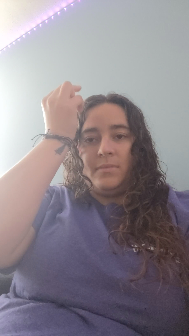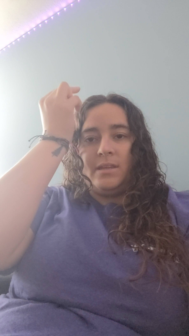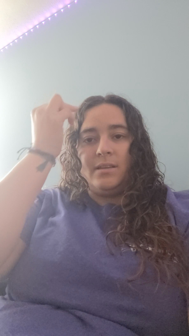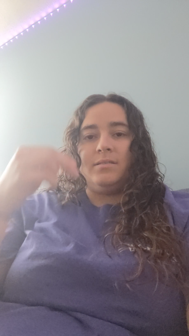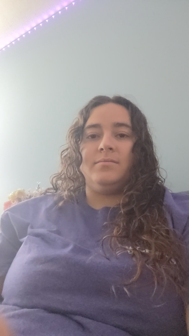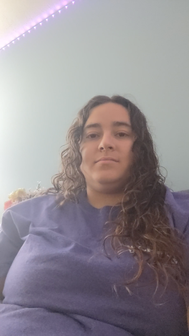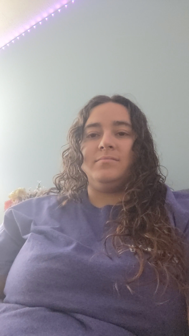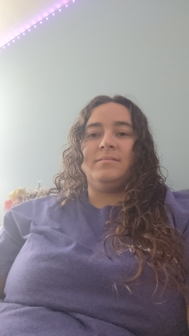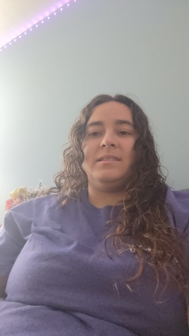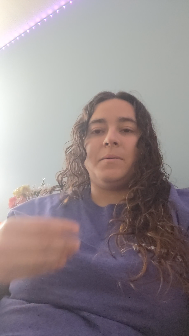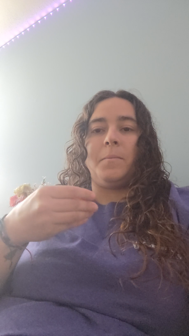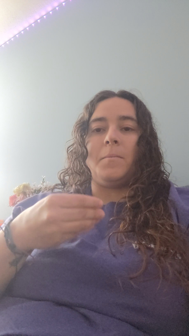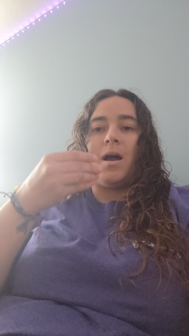buy